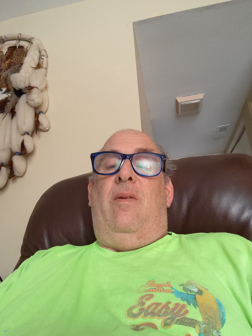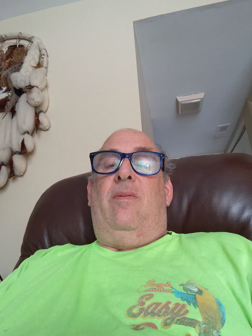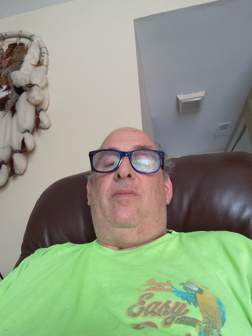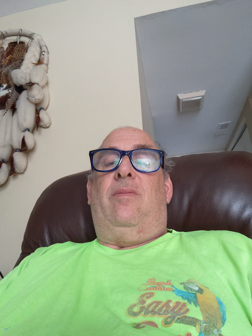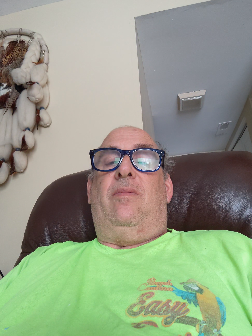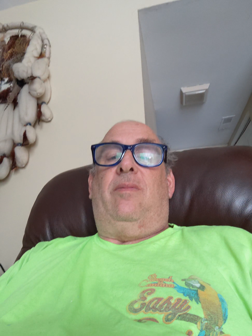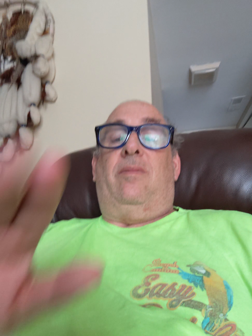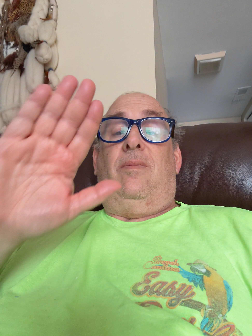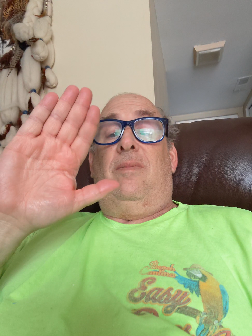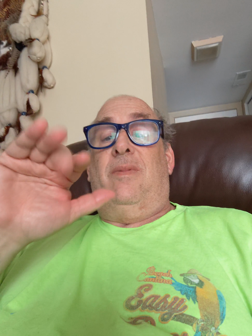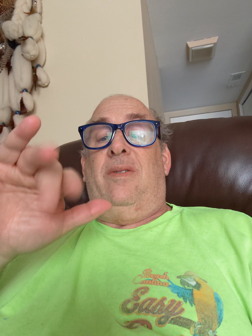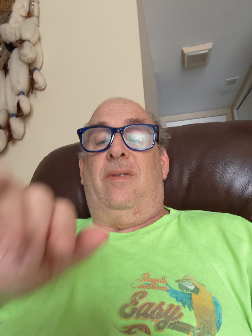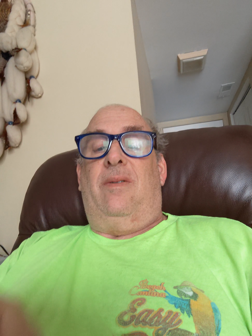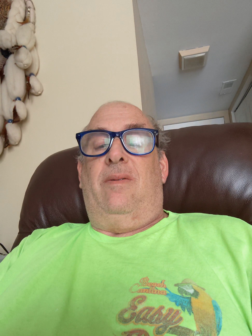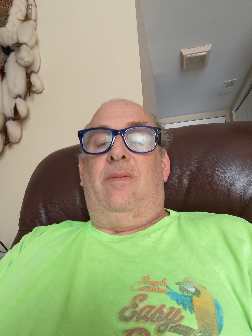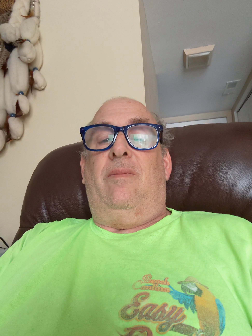bye